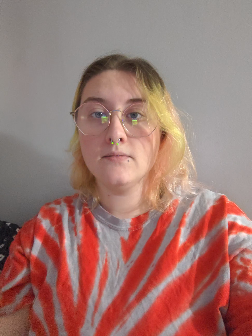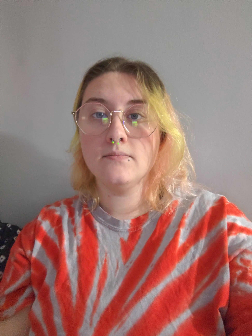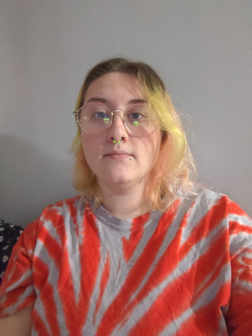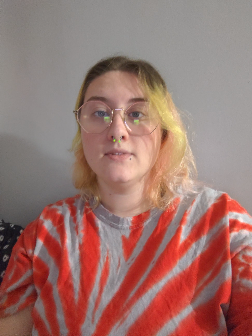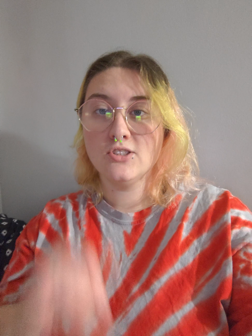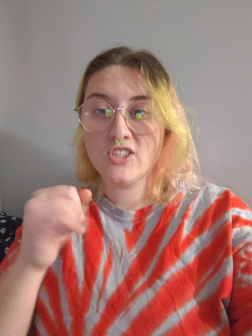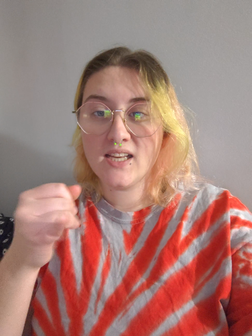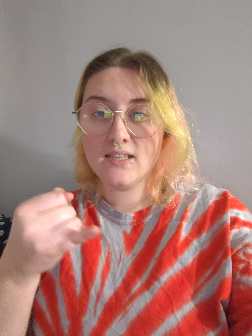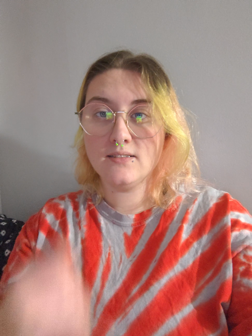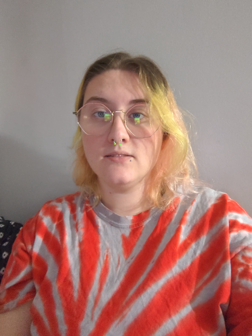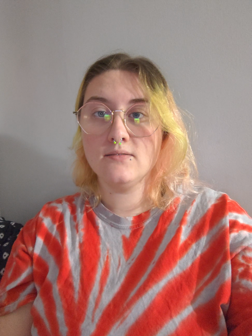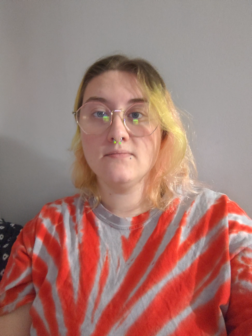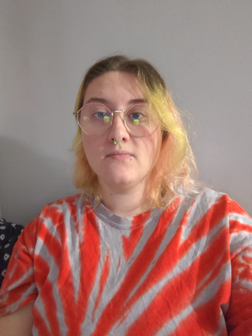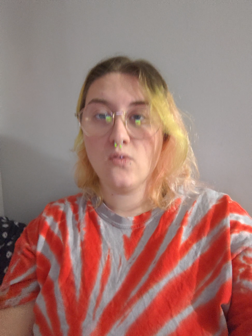jeans